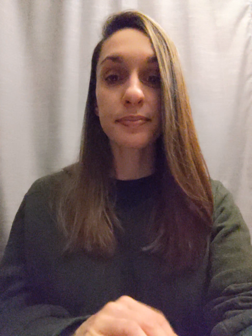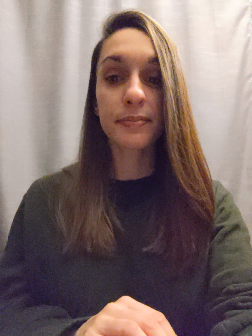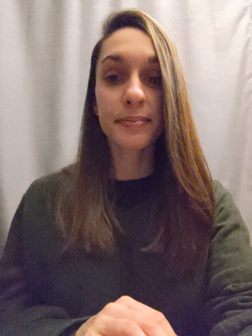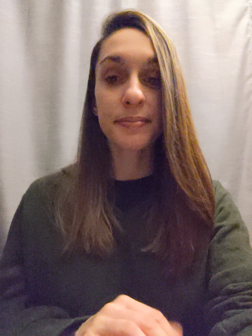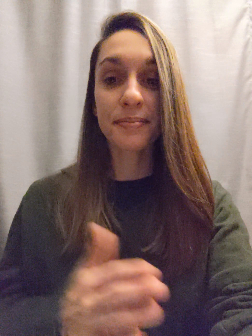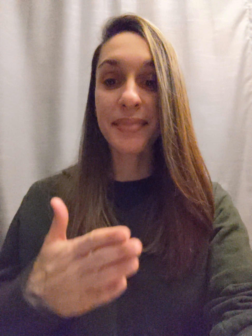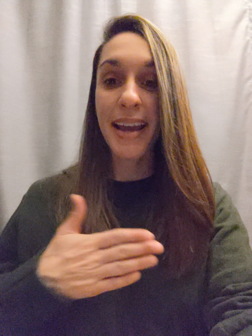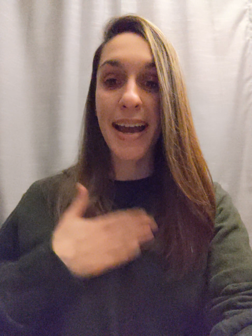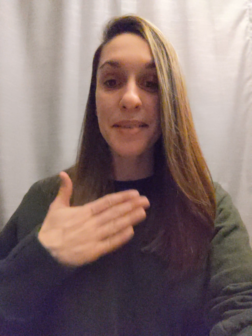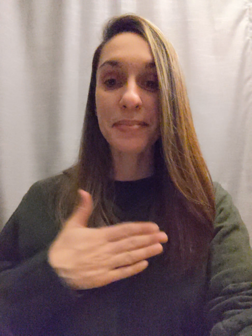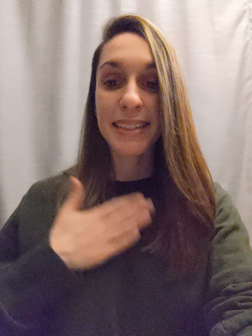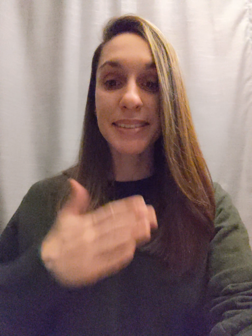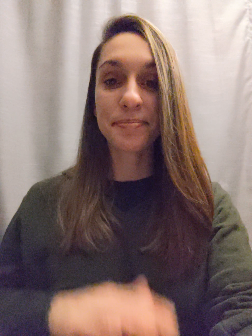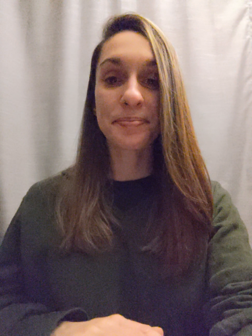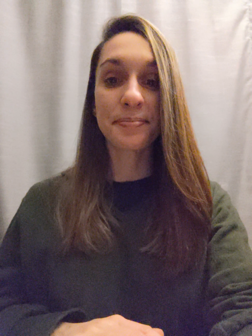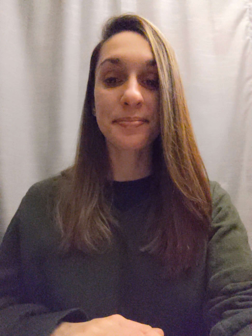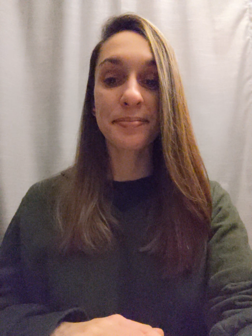happy